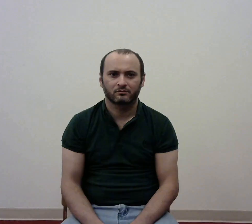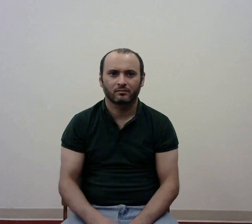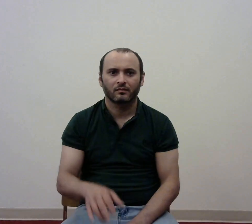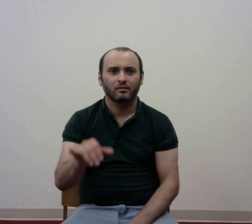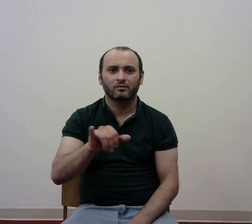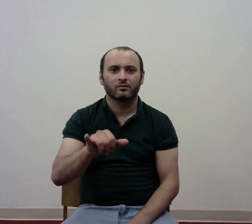harda